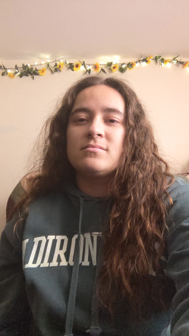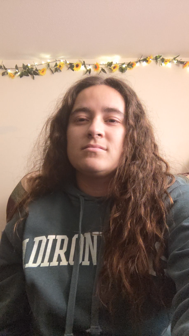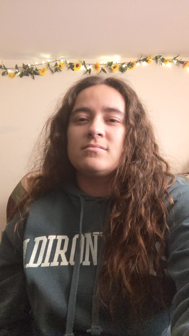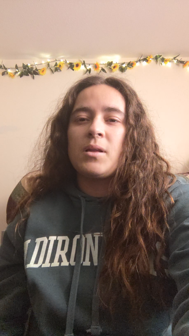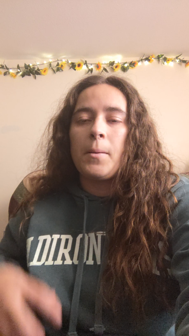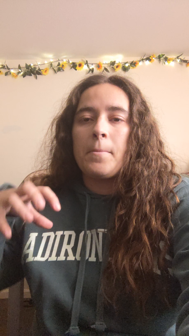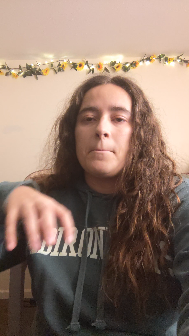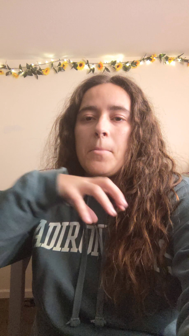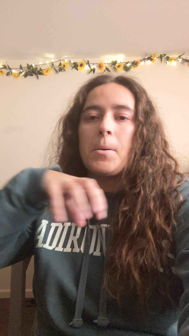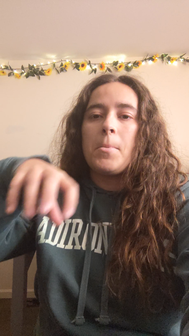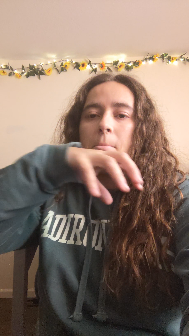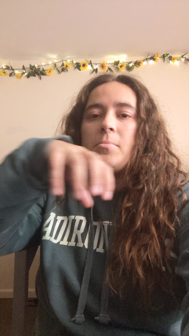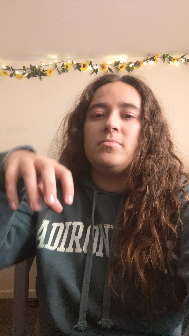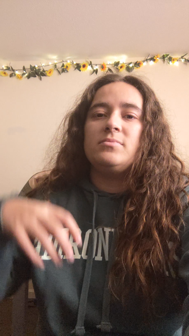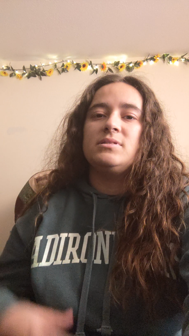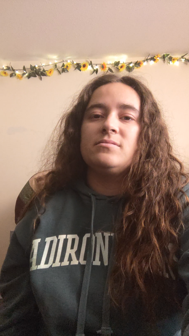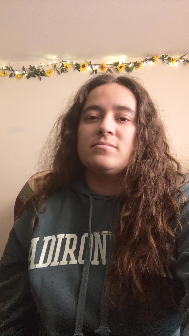block